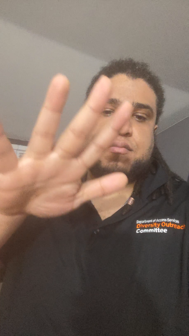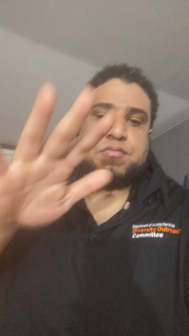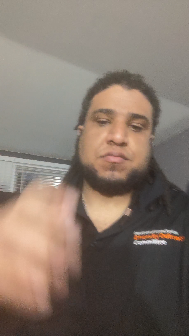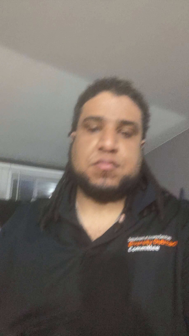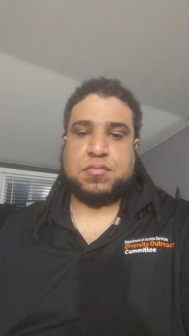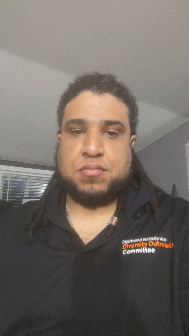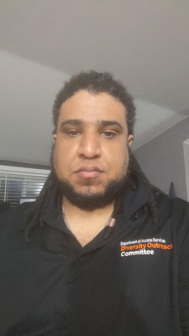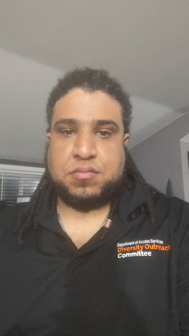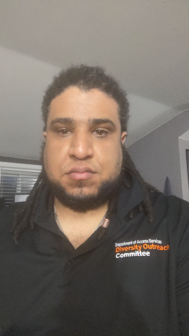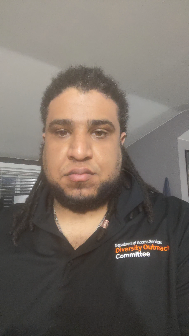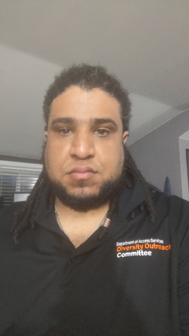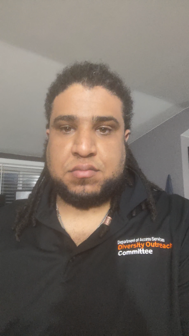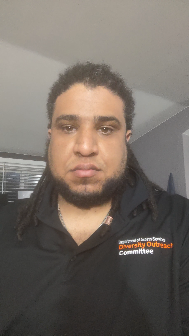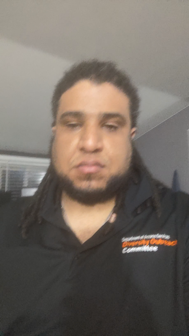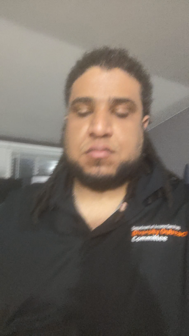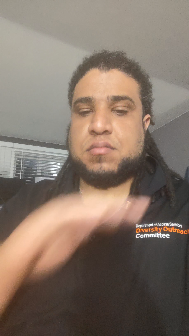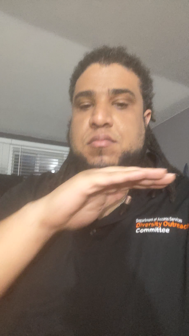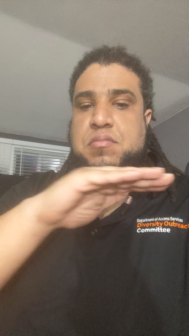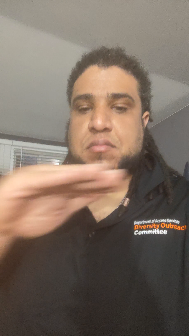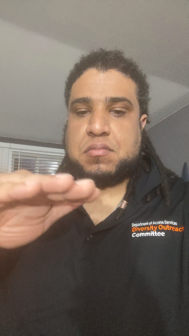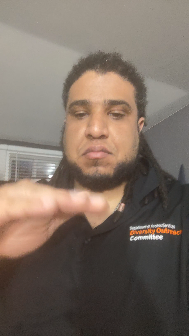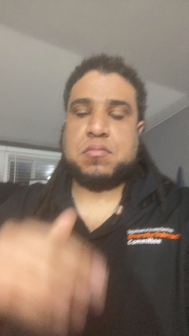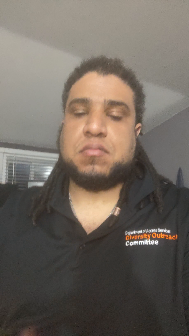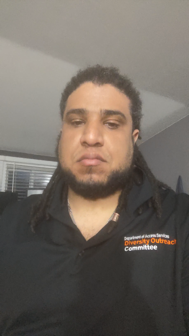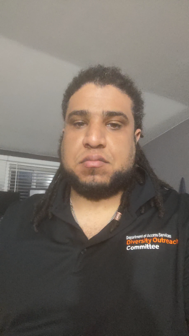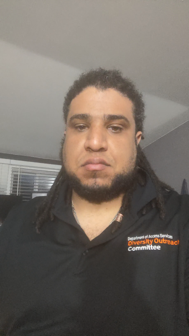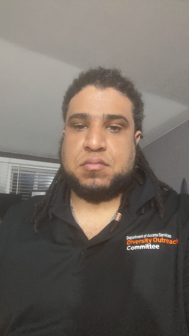nice